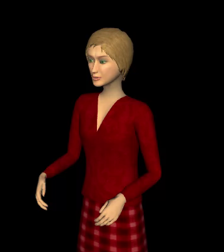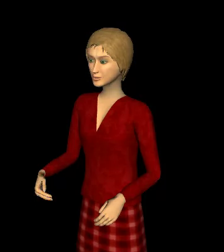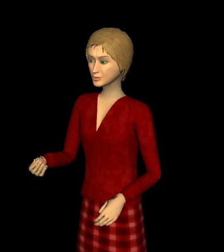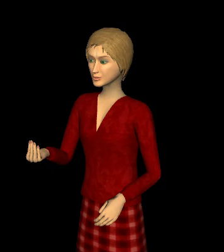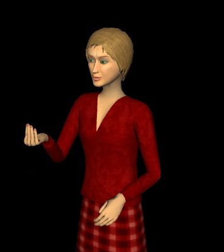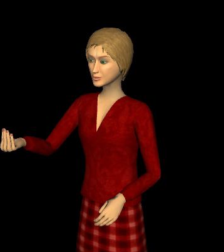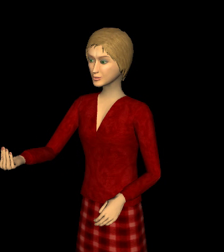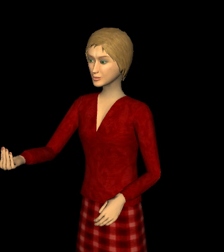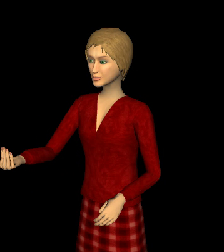يعطي